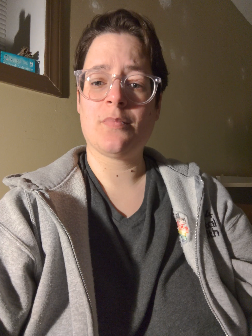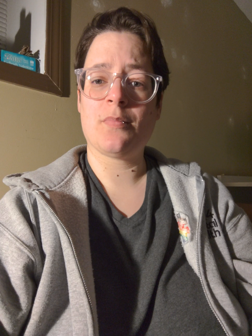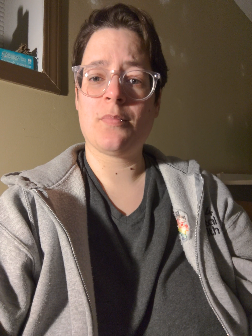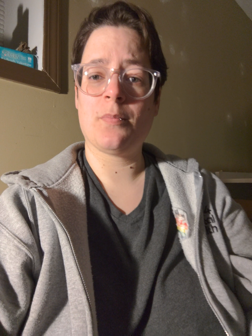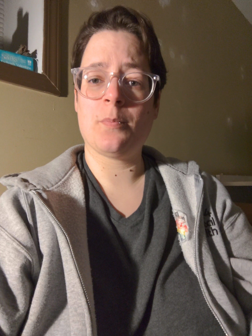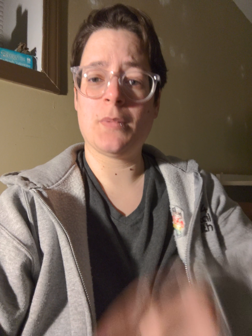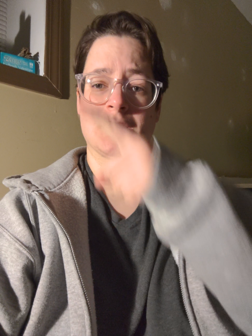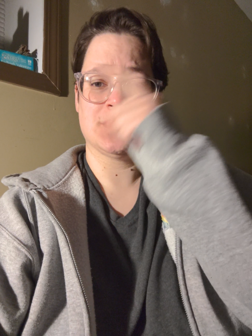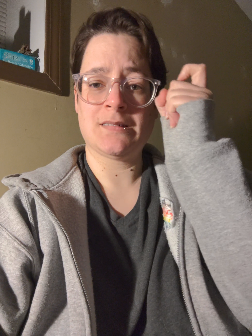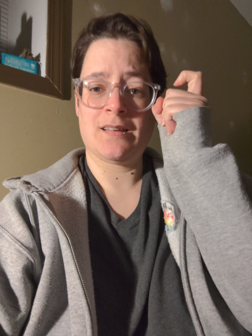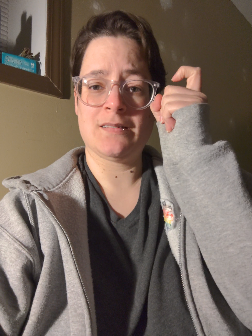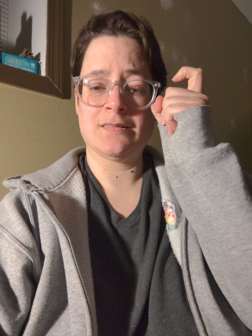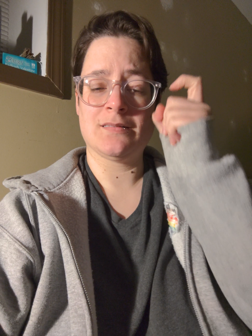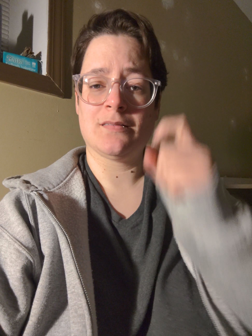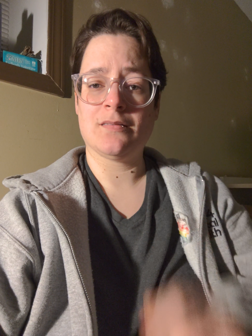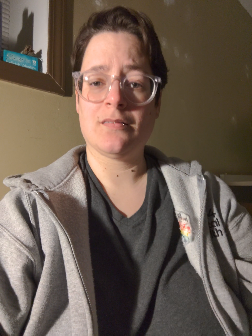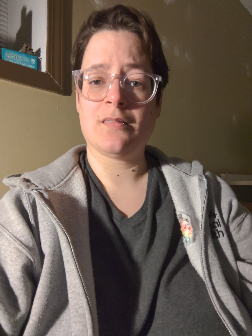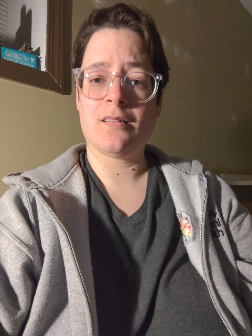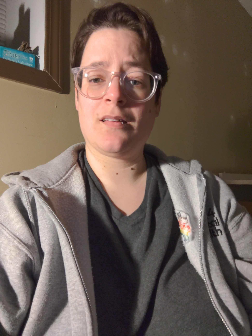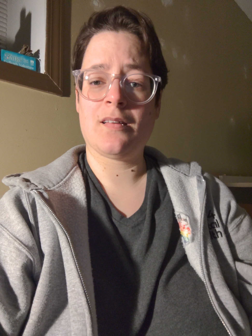because